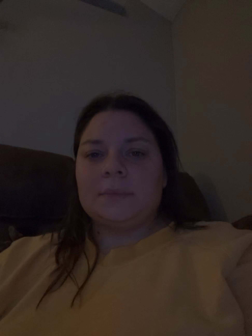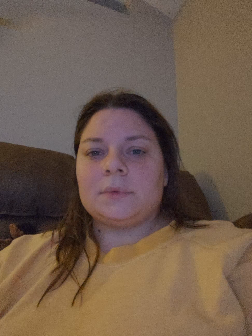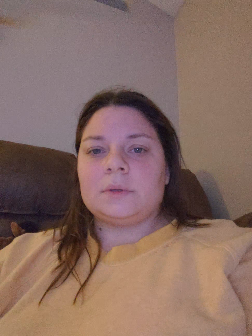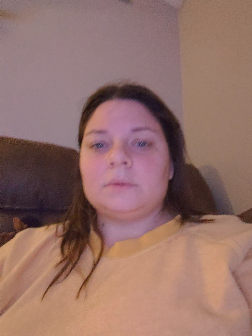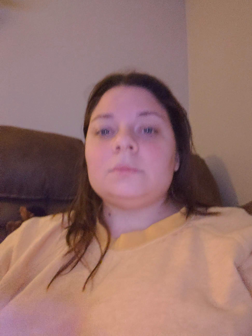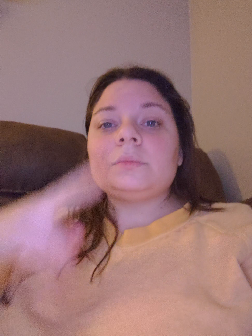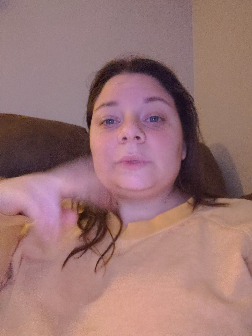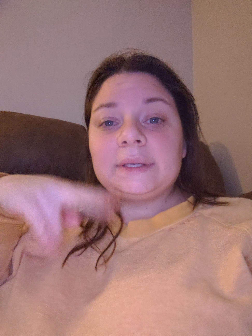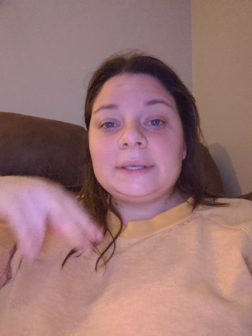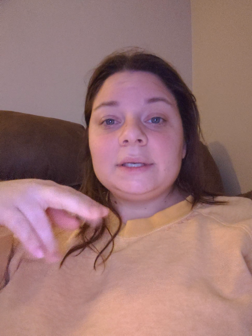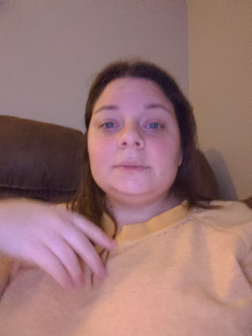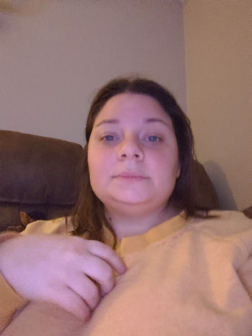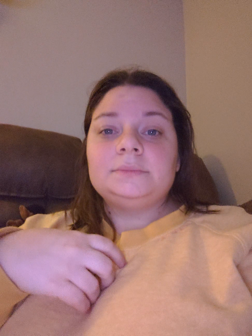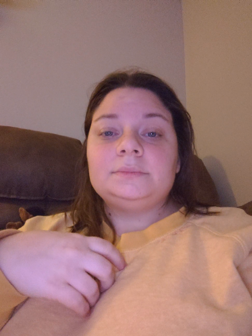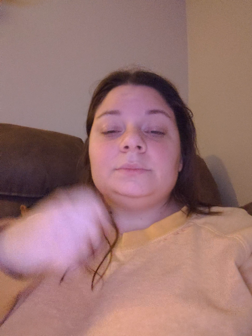read